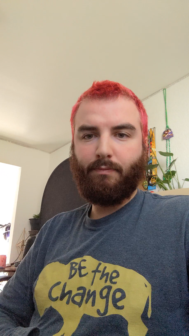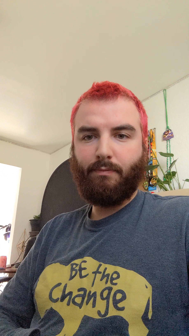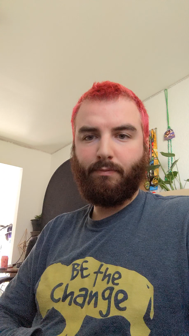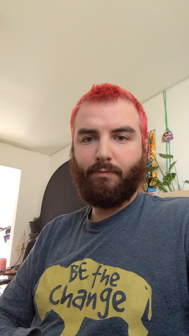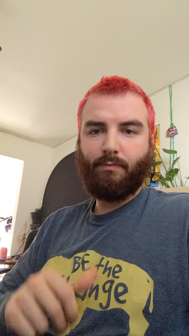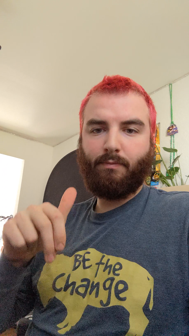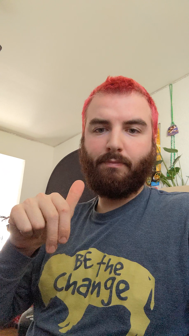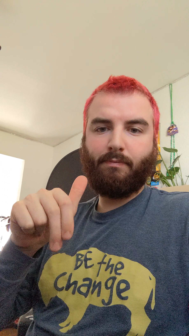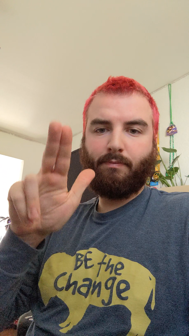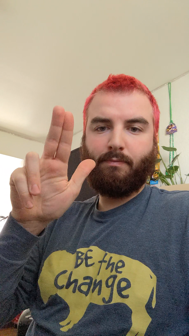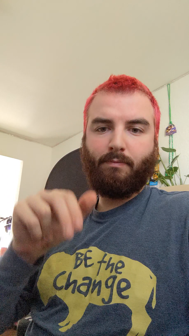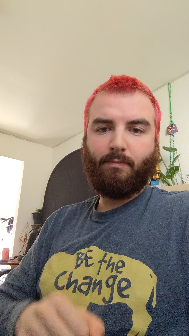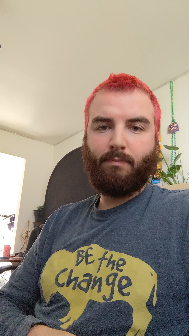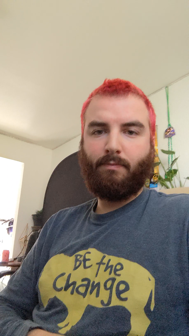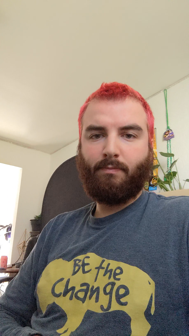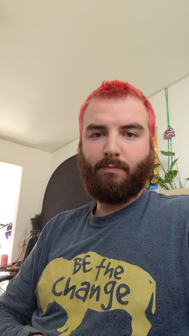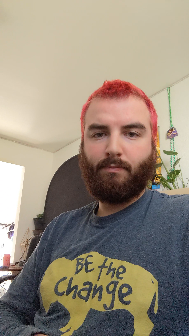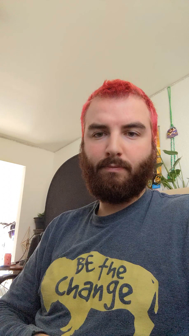lick